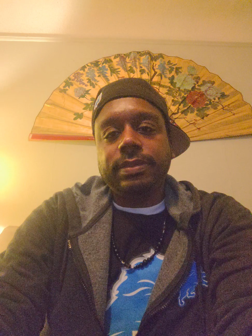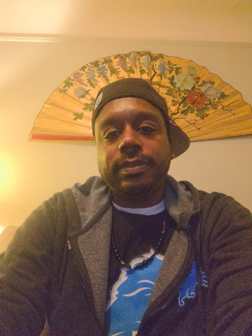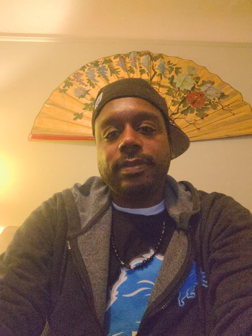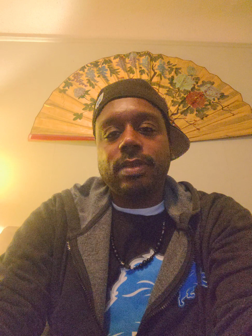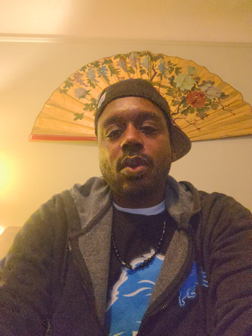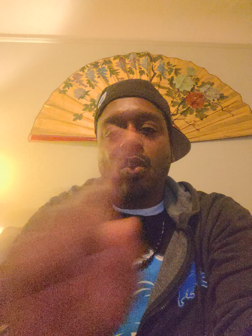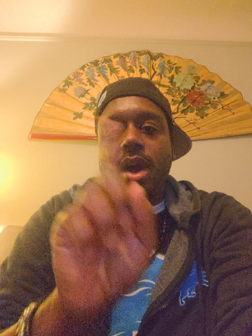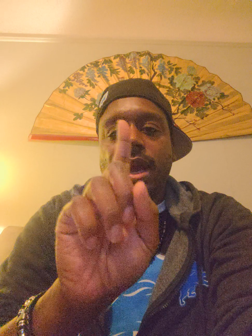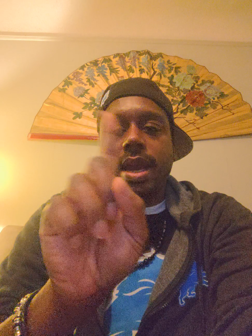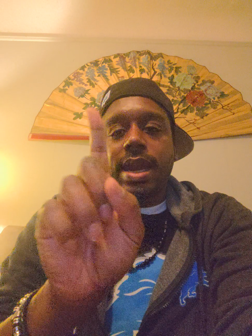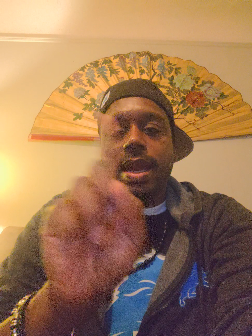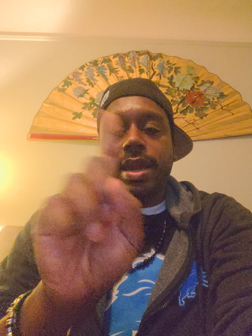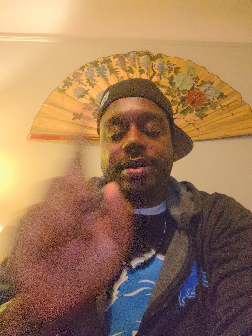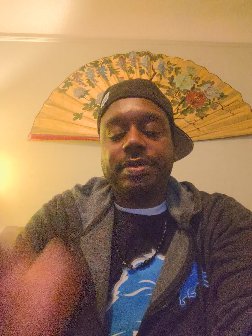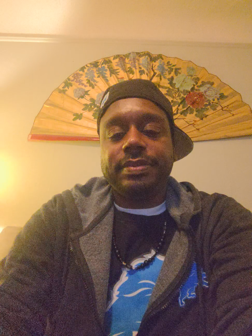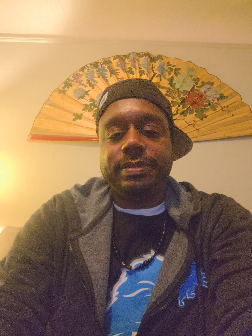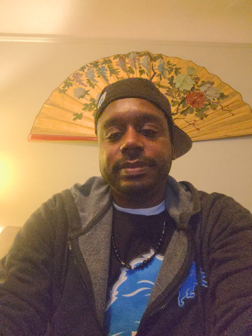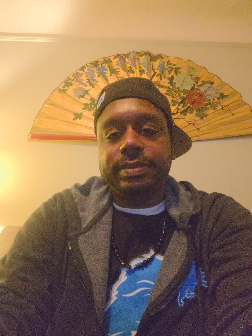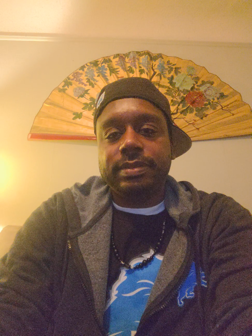where